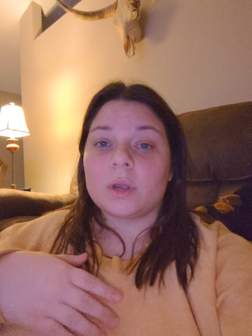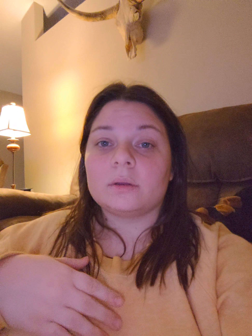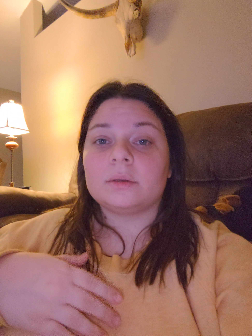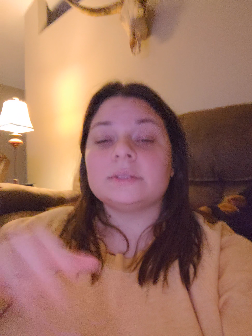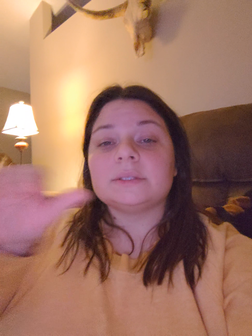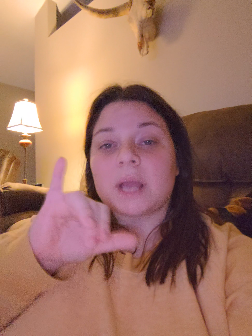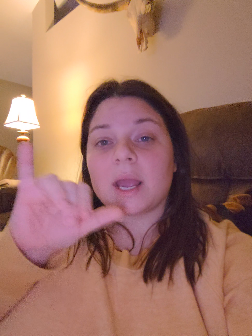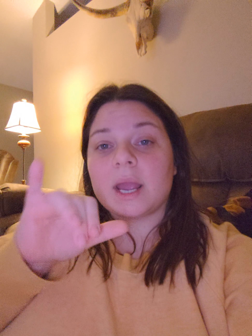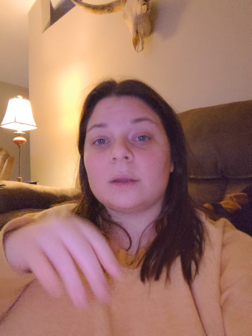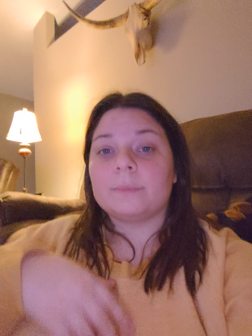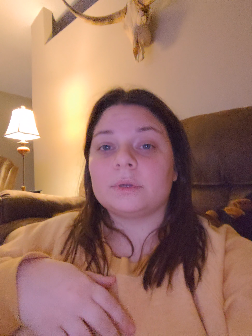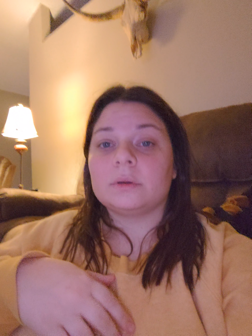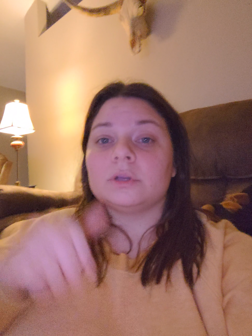same